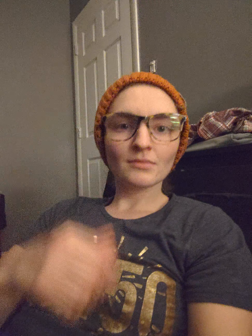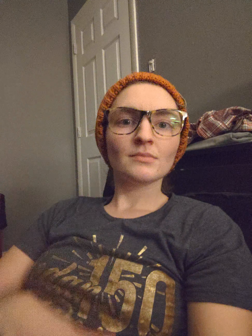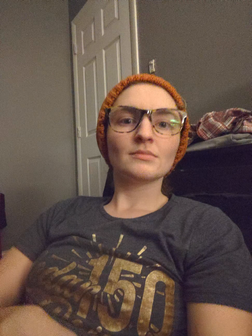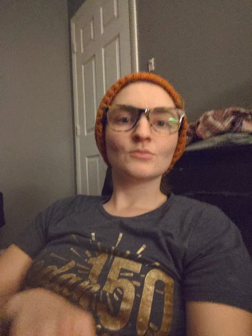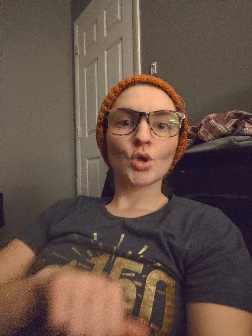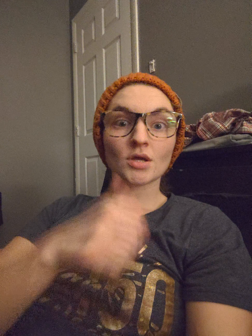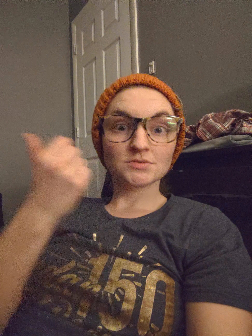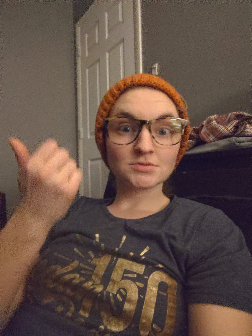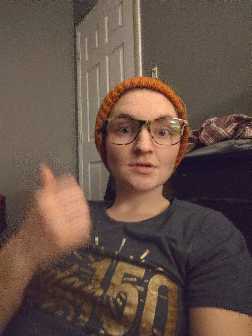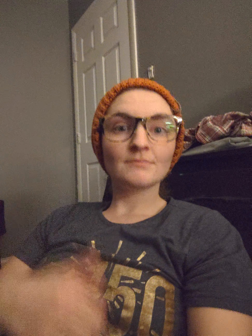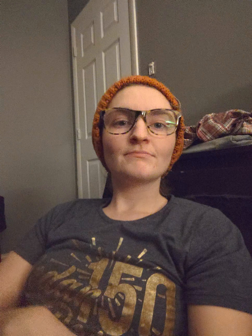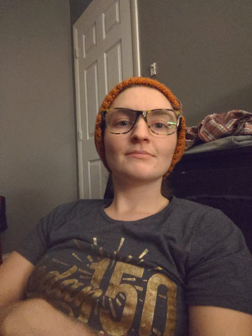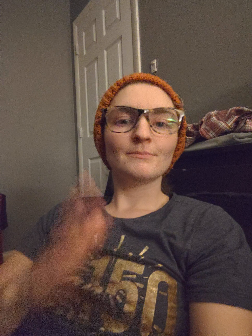another